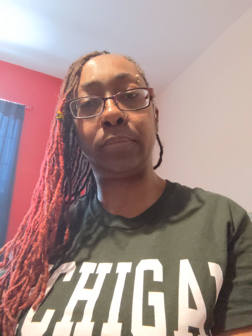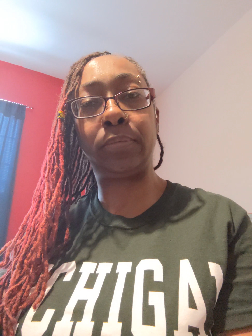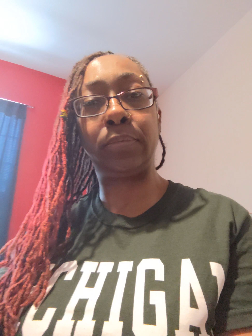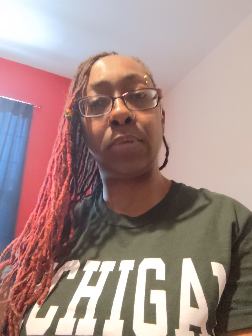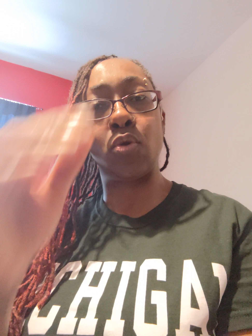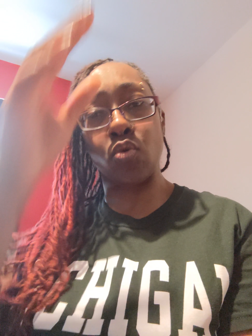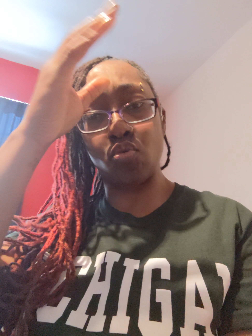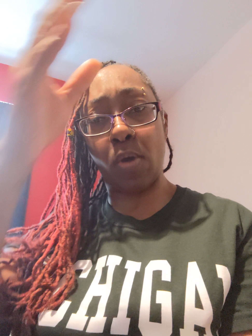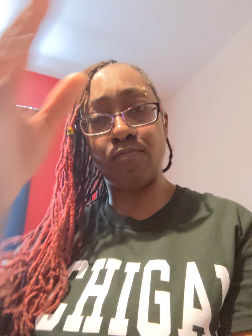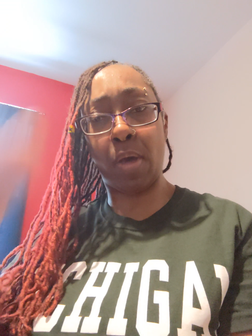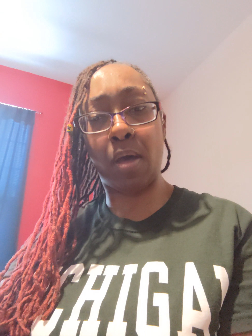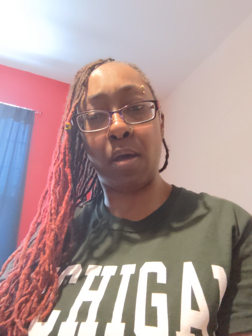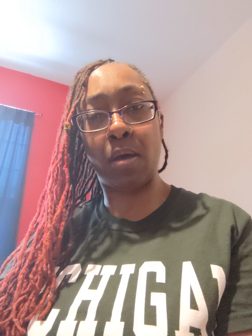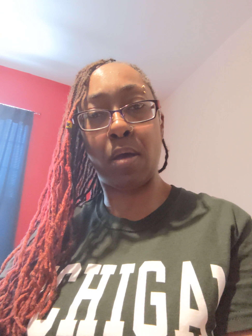grandpa